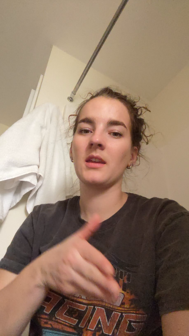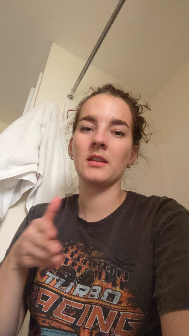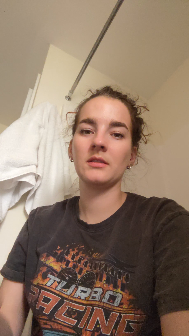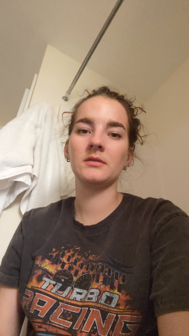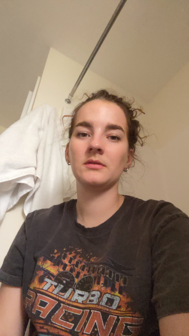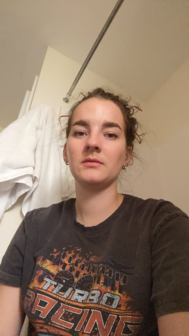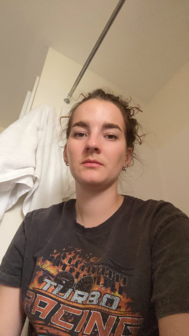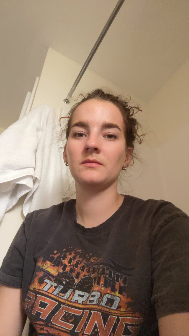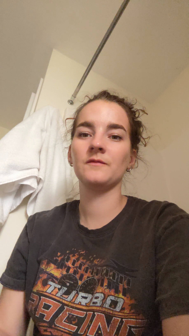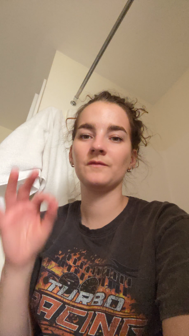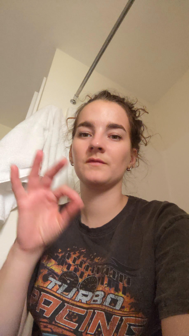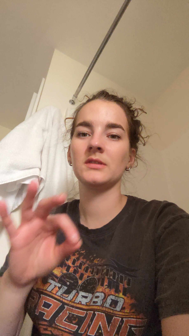fit